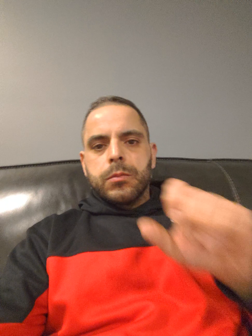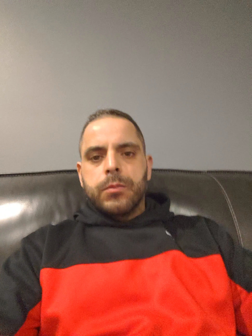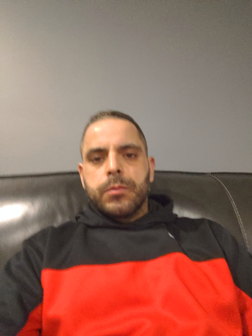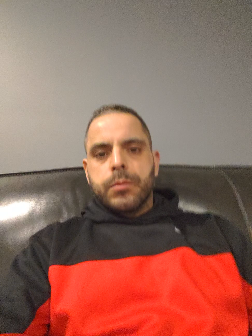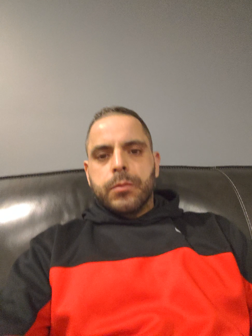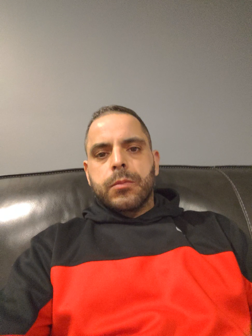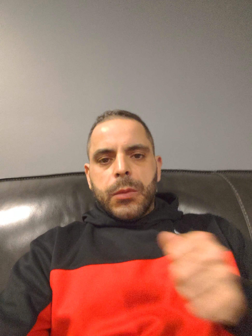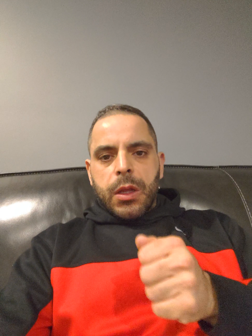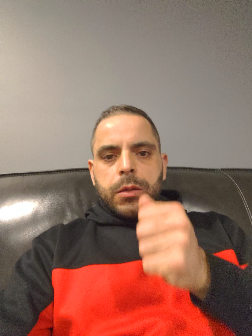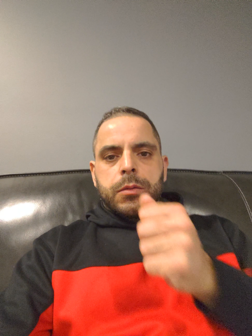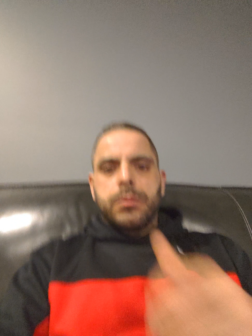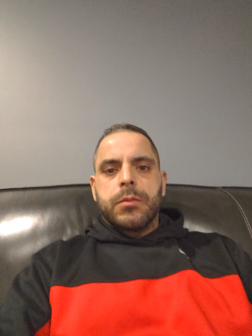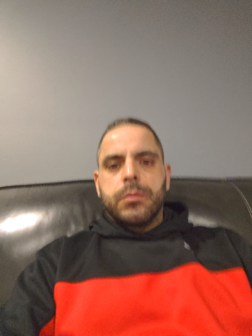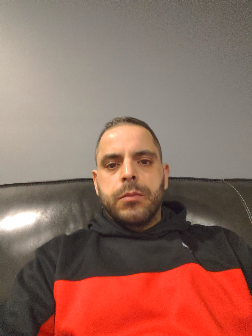hide